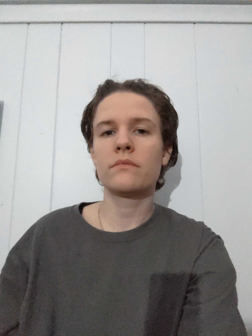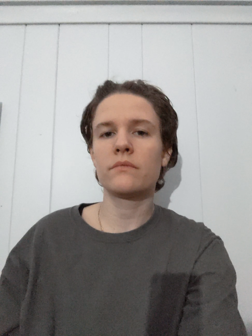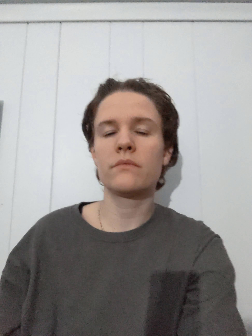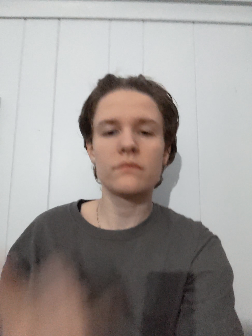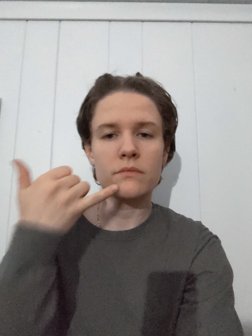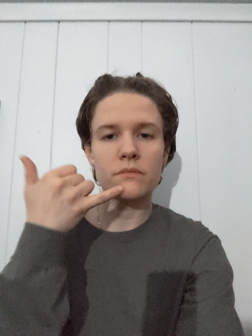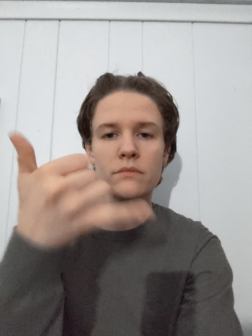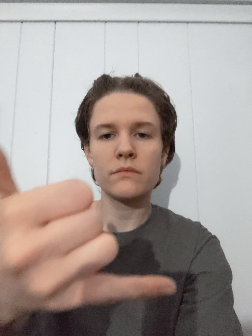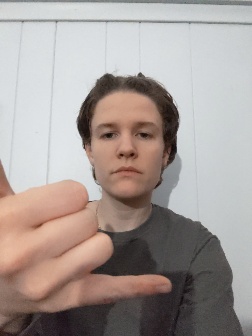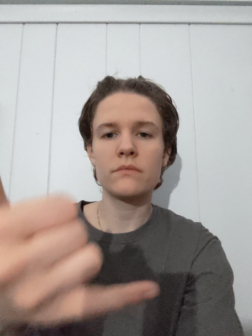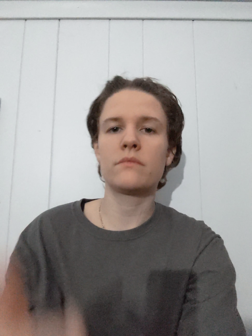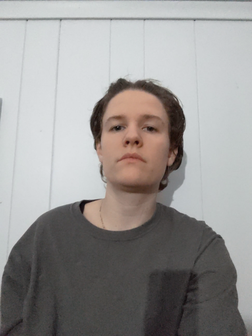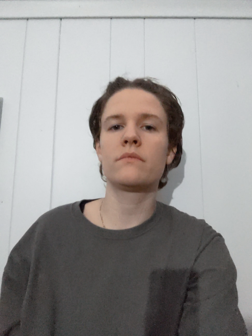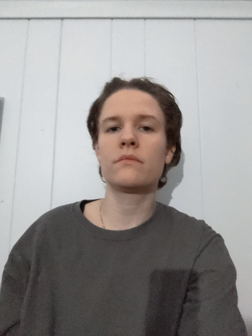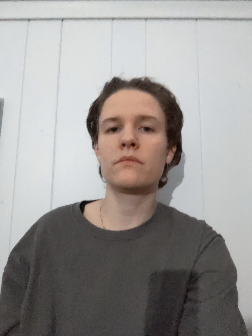call on the phone